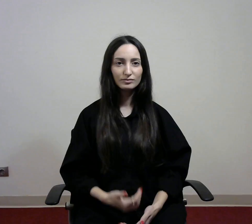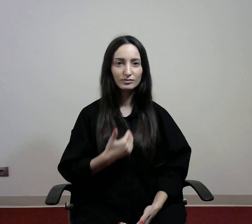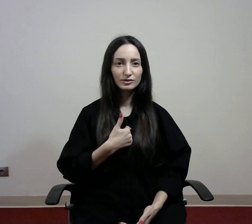mən